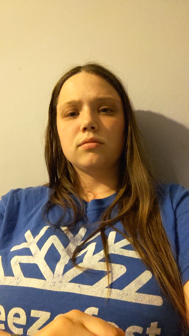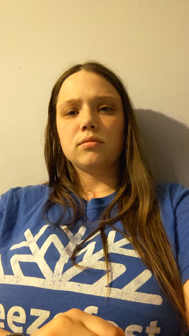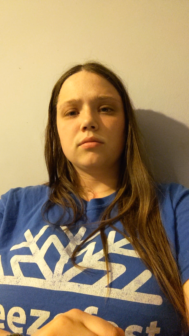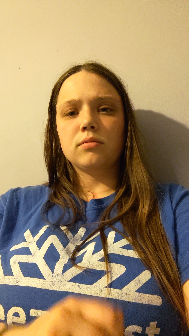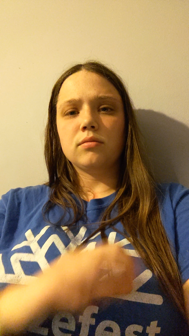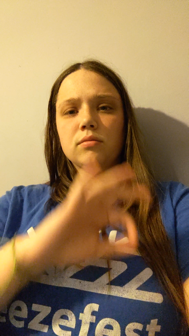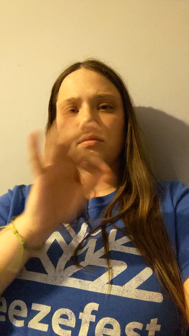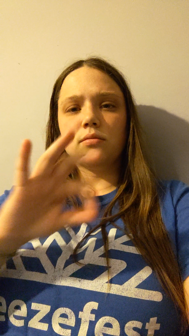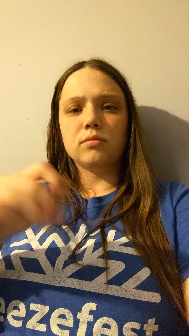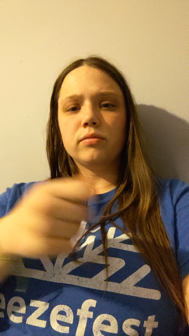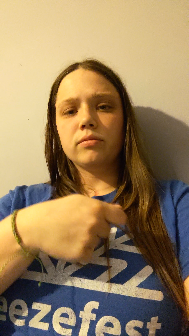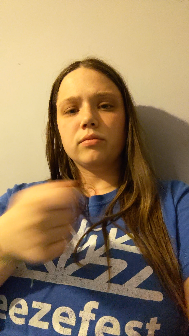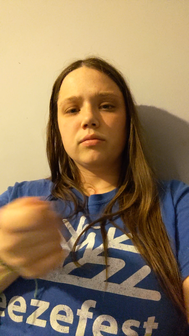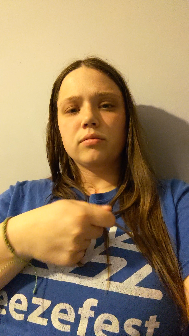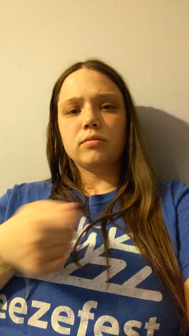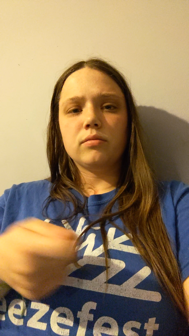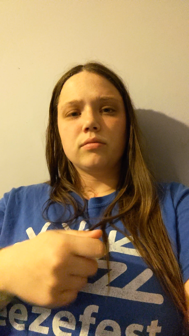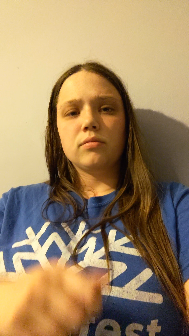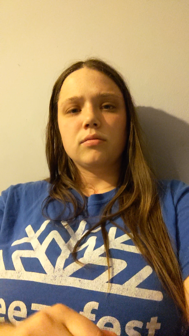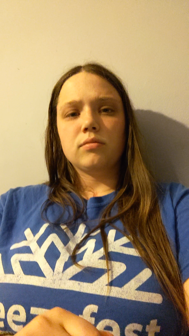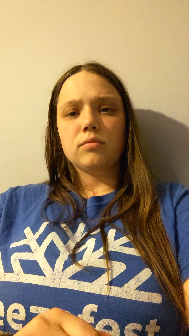hose